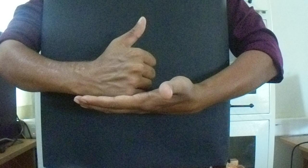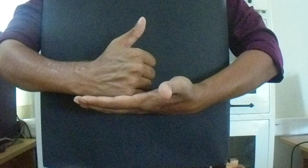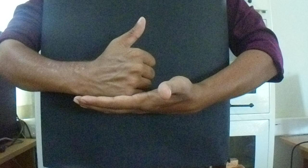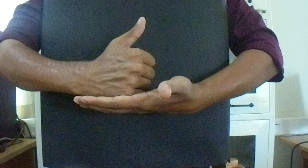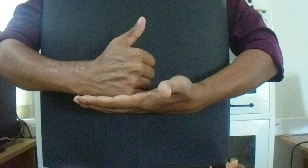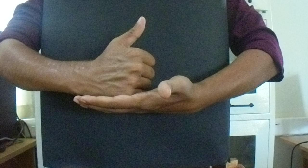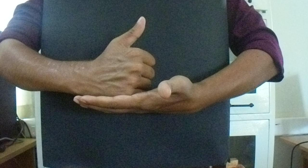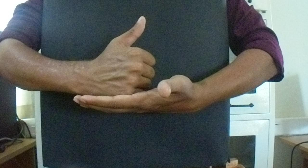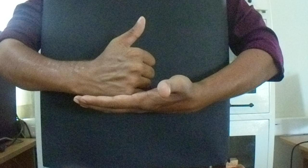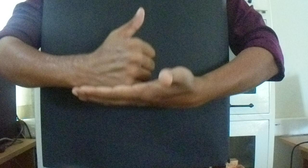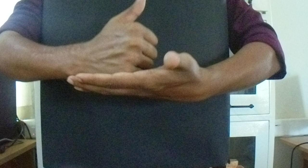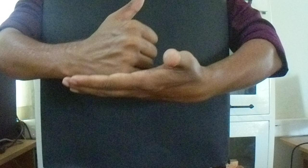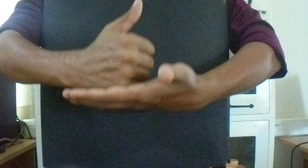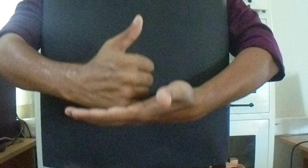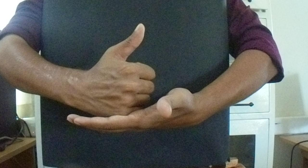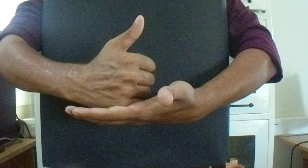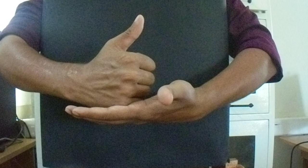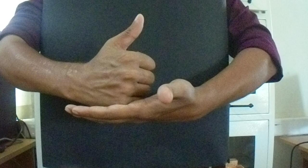help